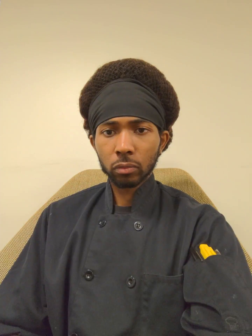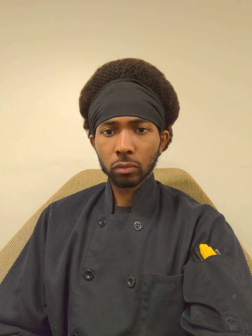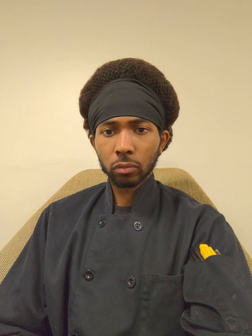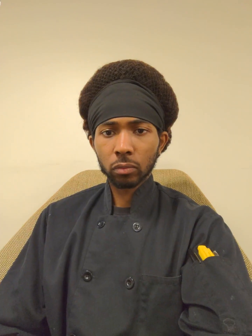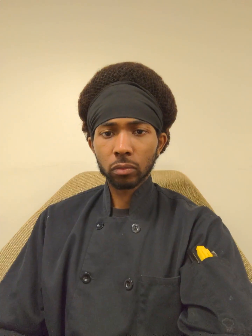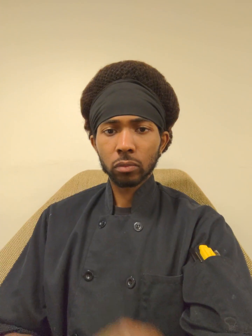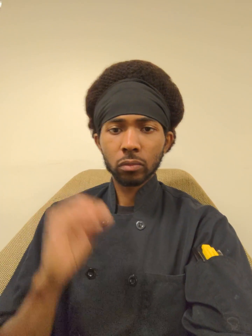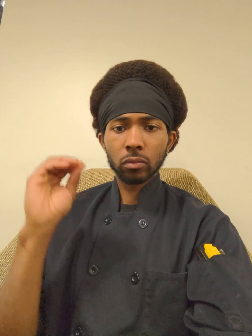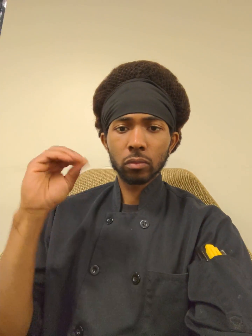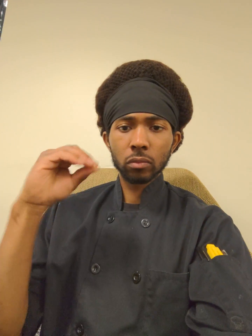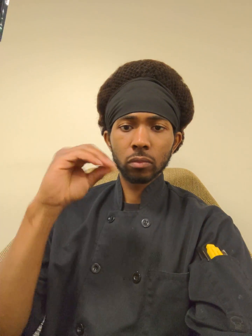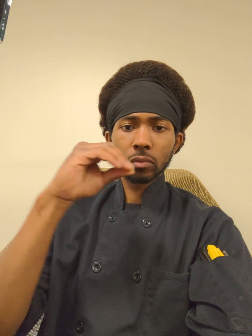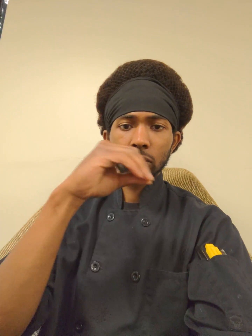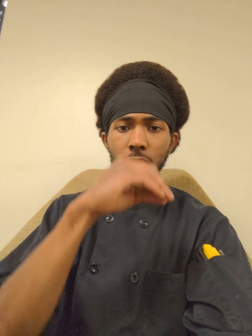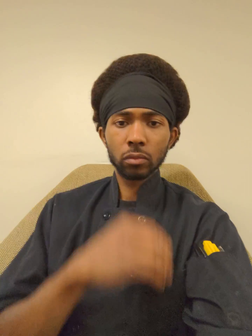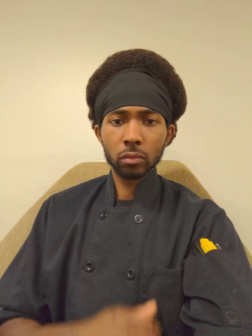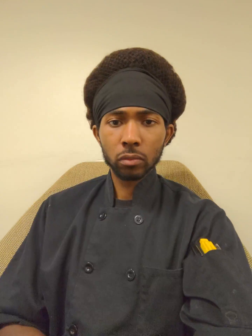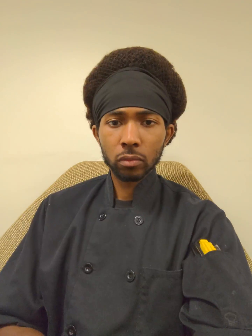dinosaur